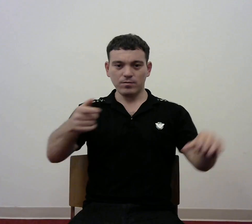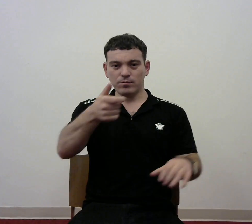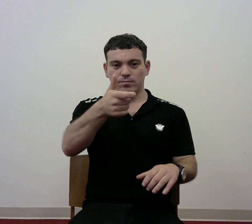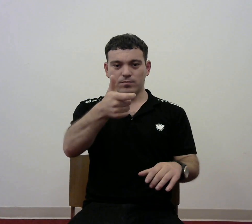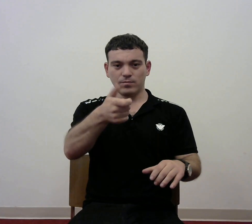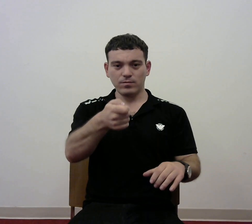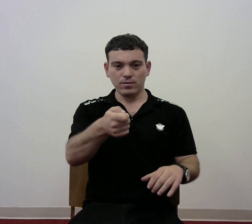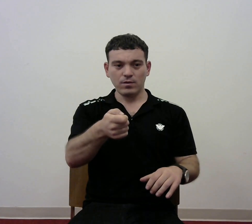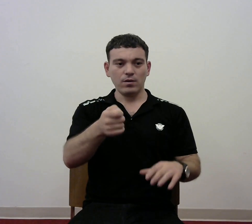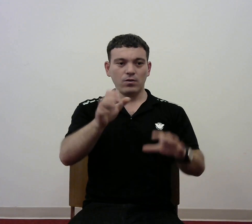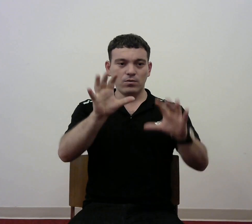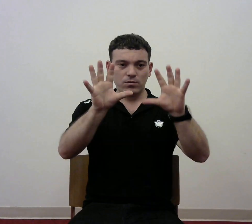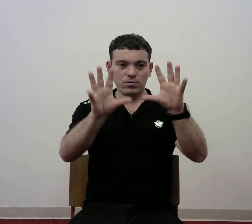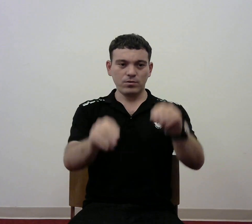söndurə